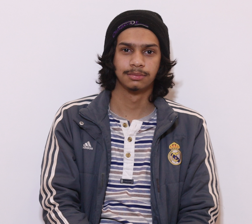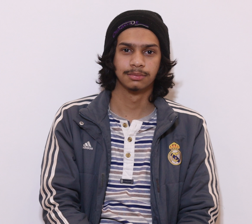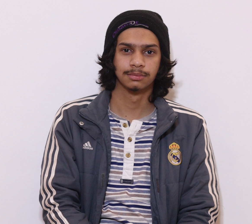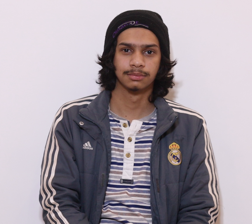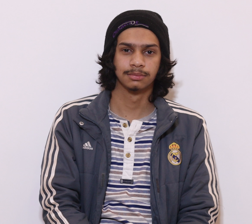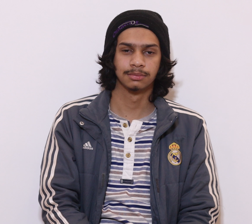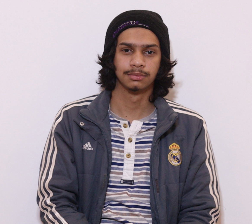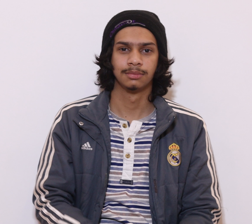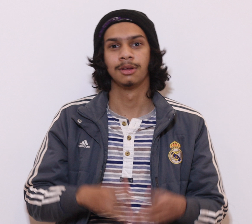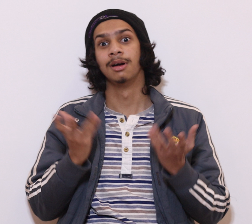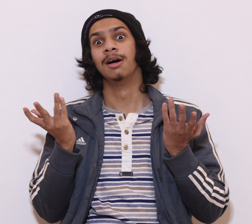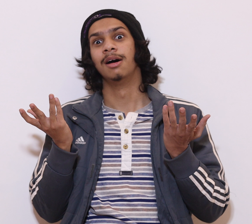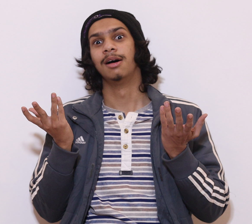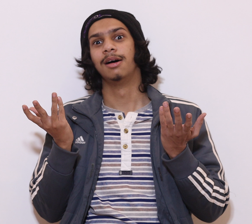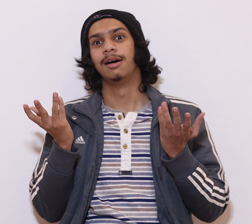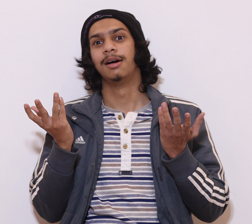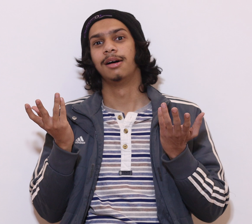surprise